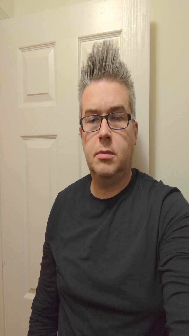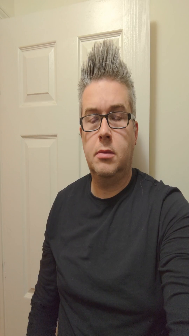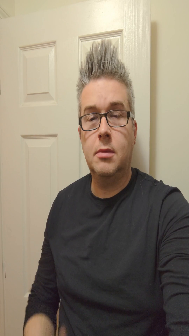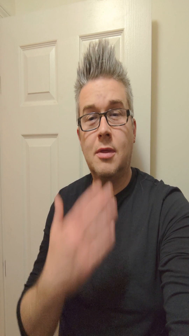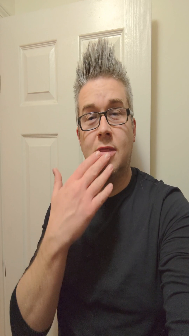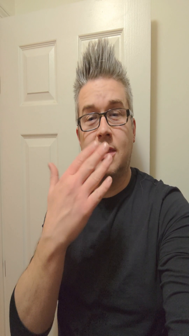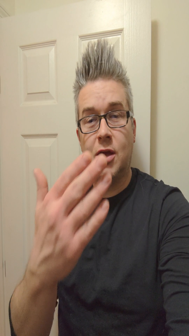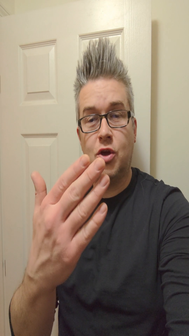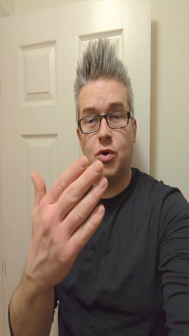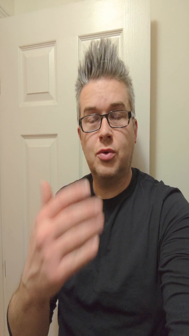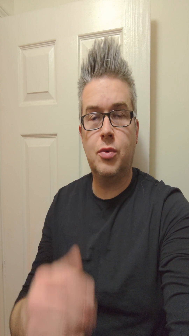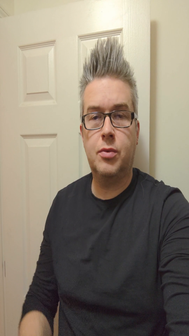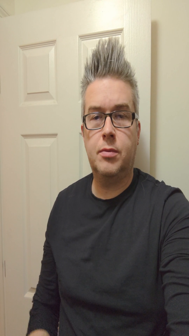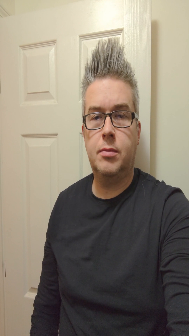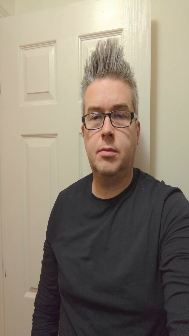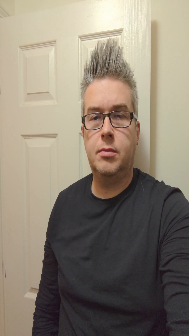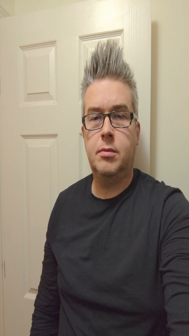thank you